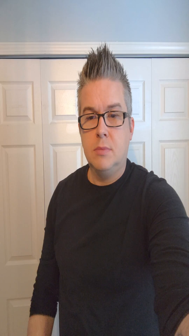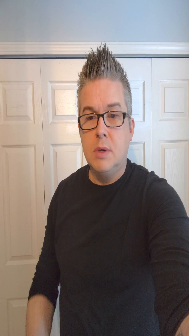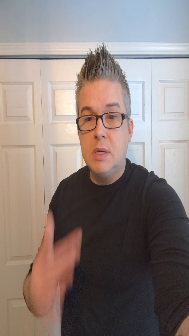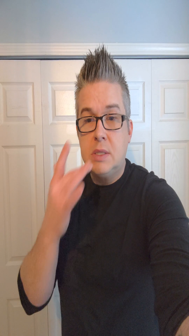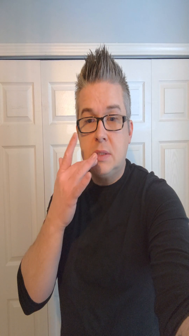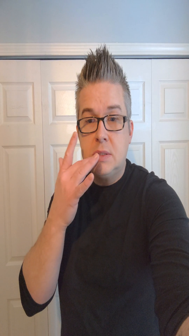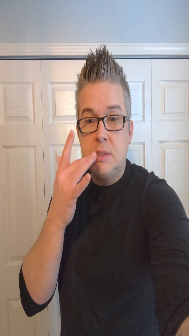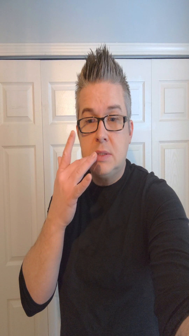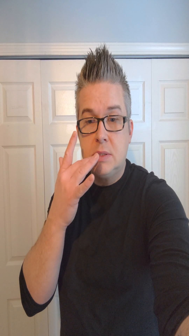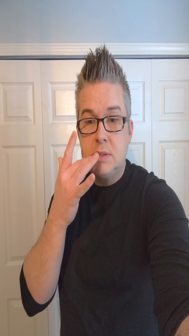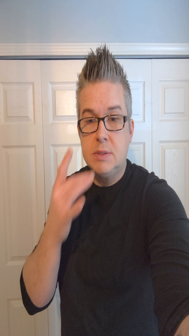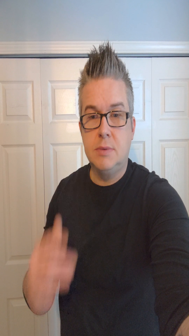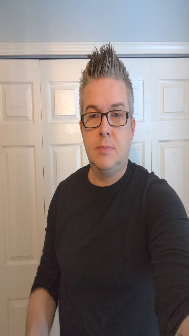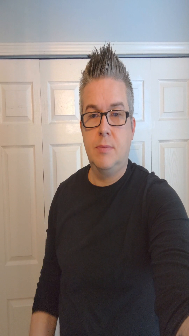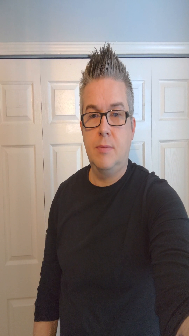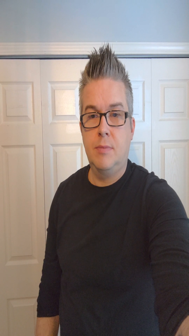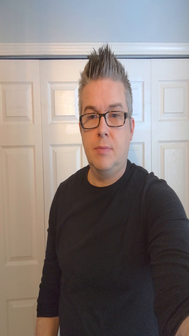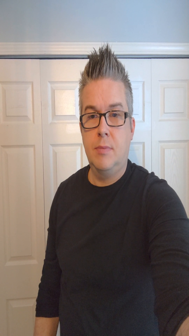taste